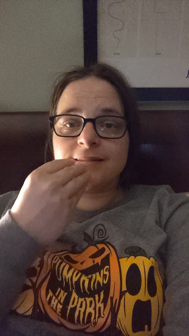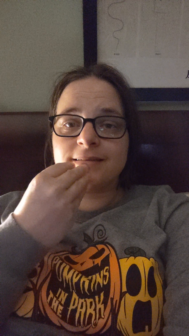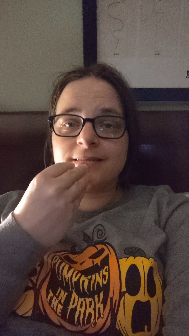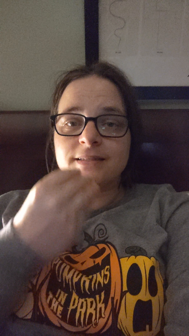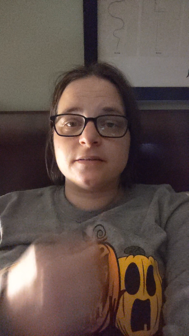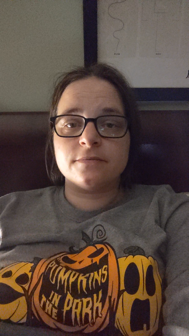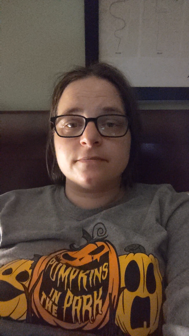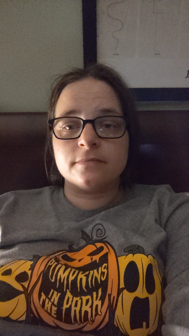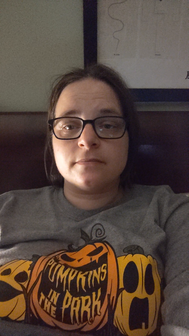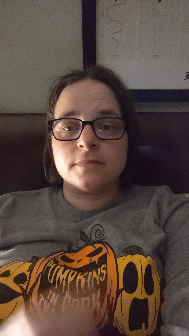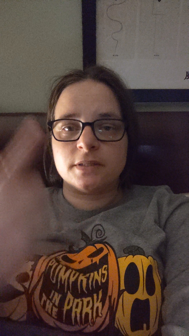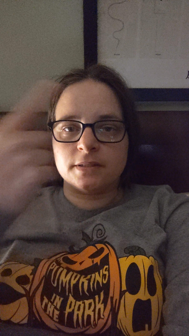day